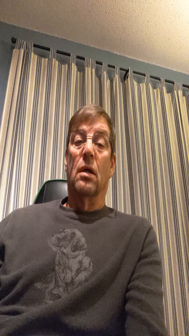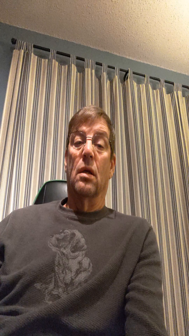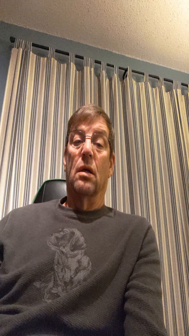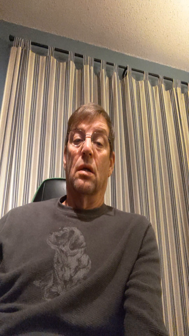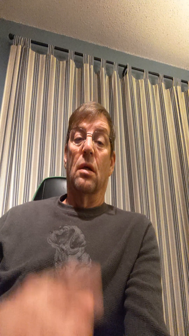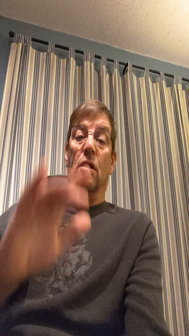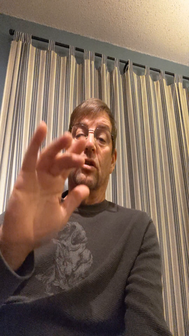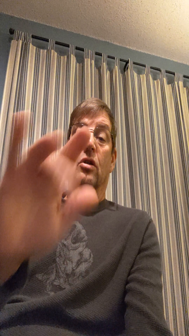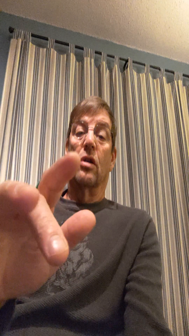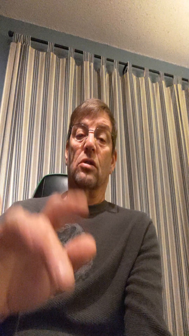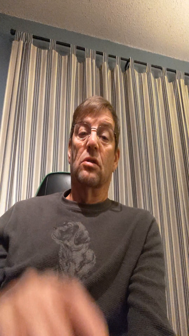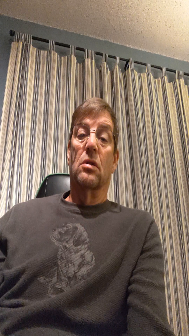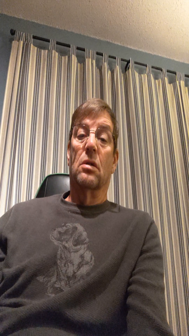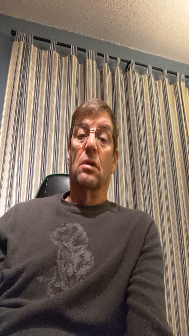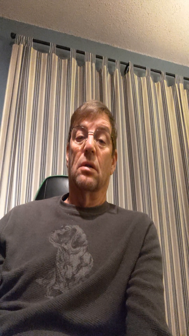touch